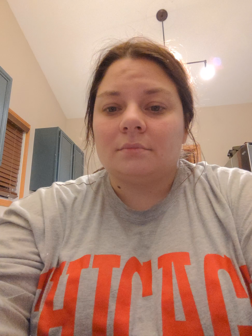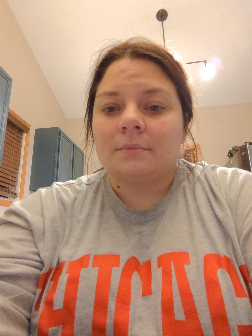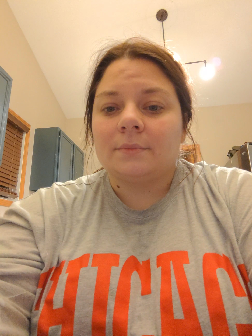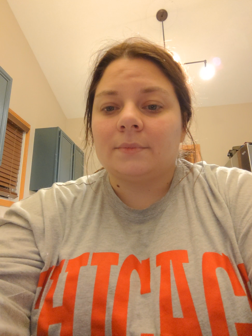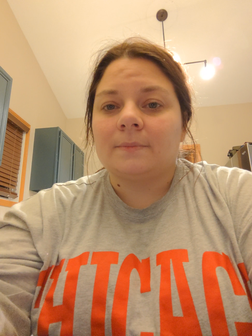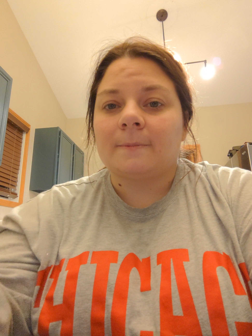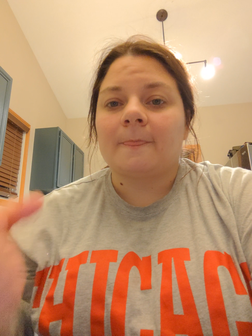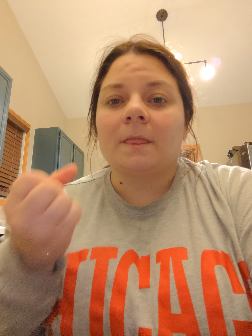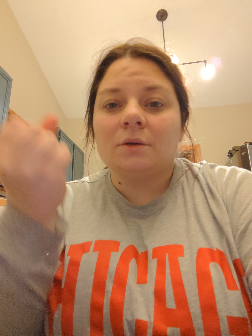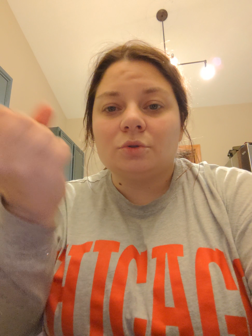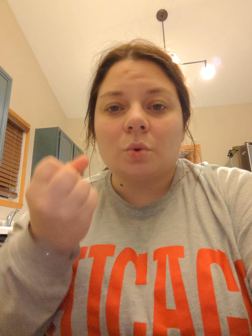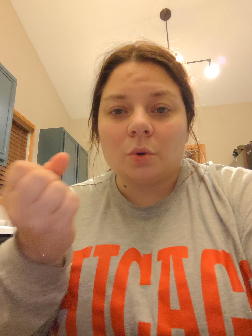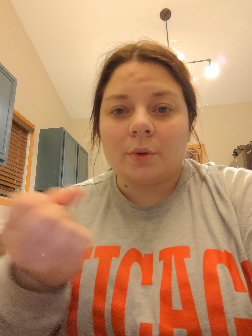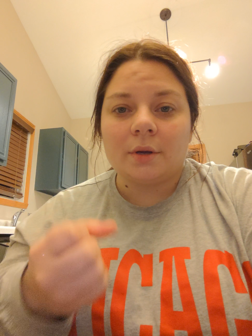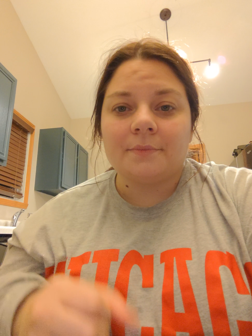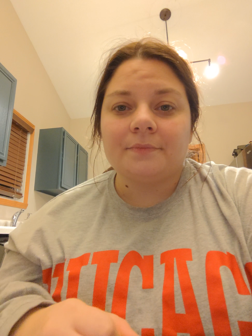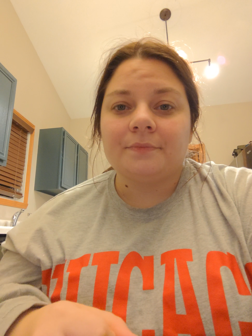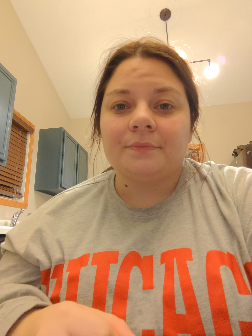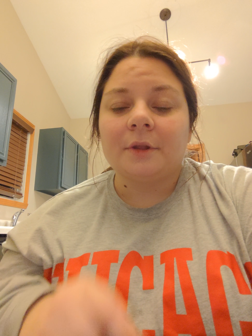drawer